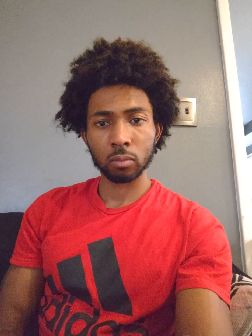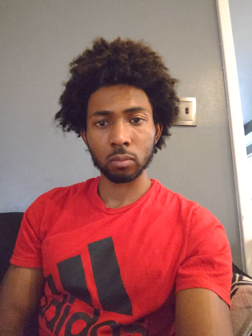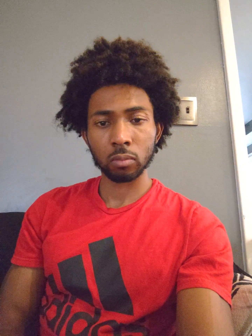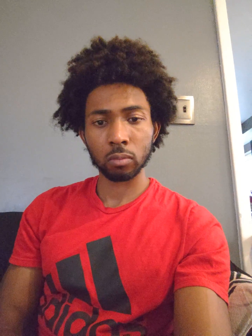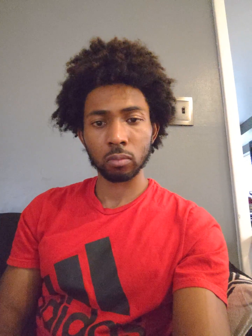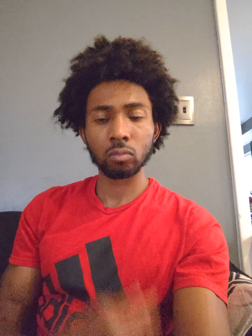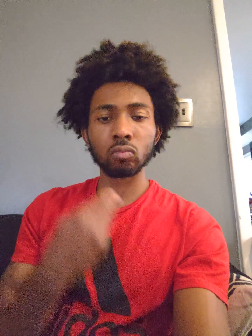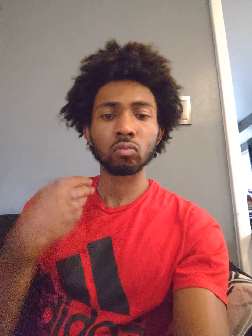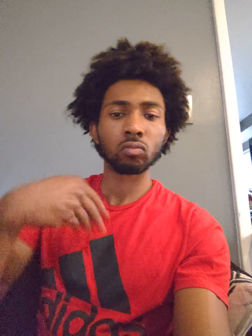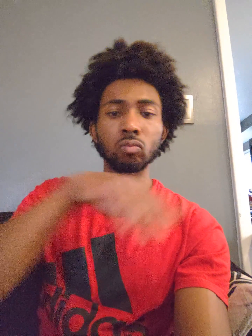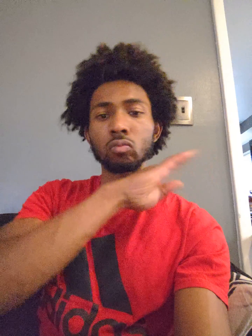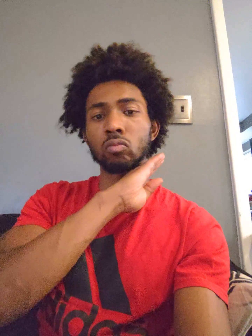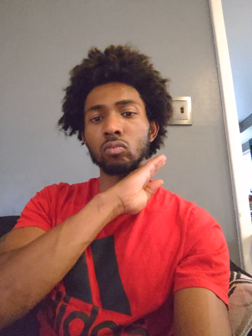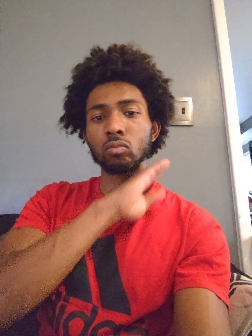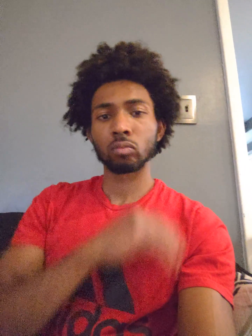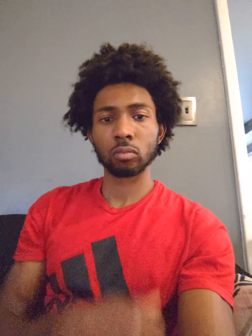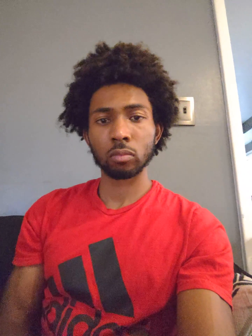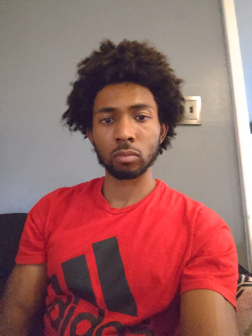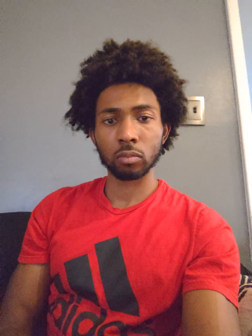scarf